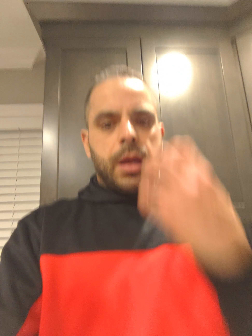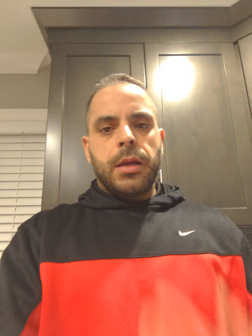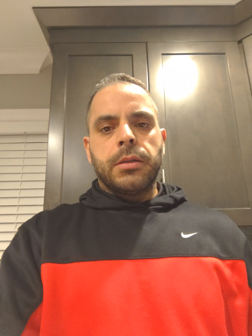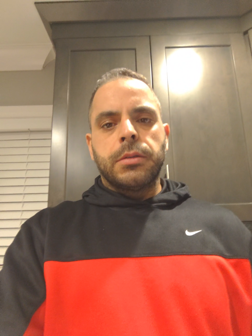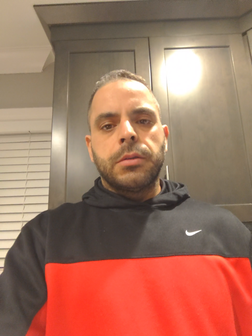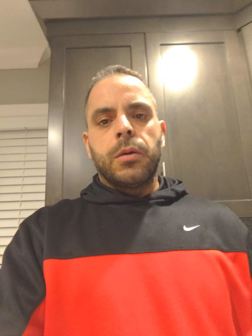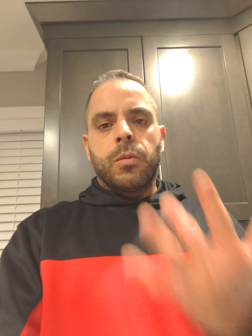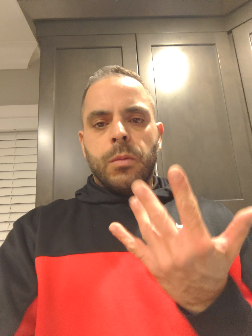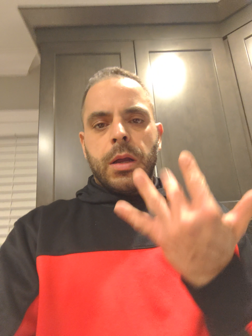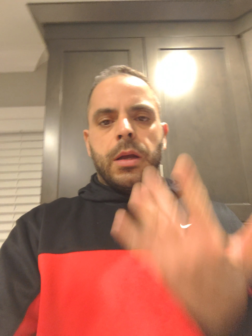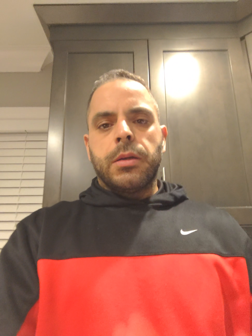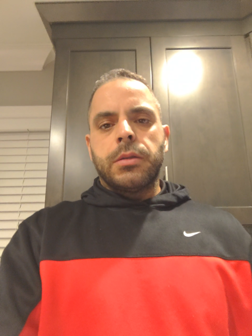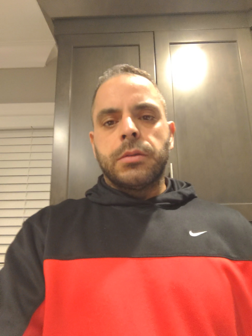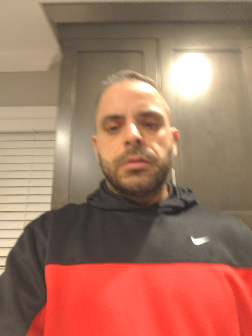wait